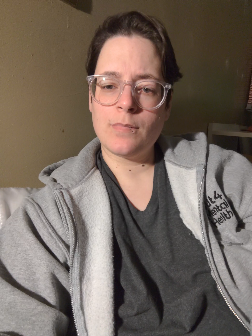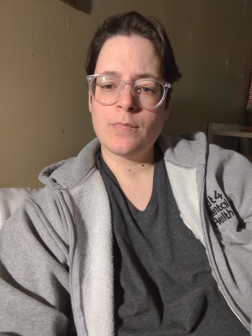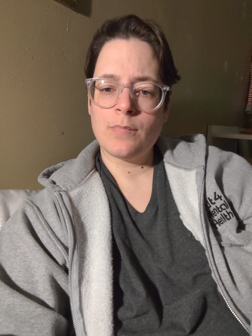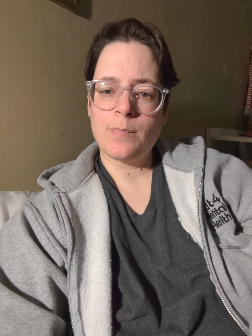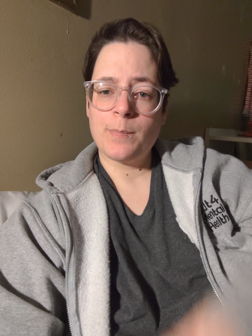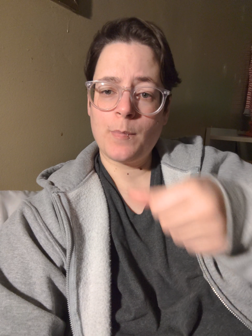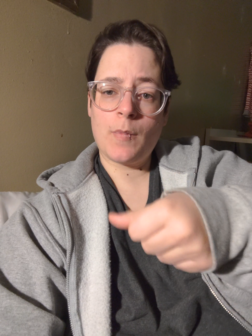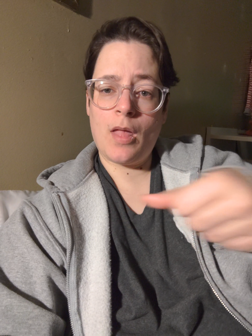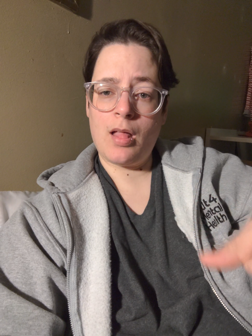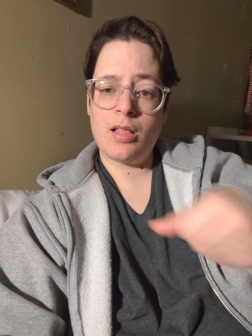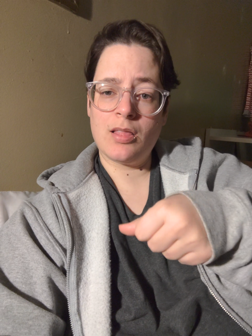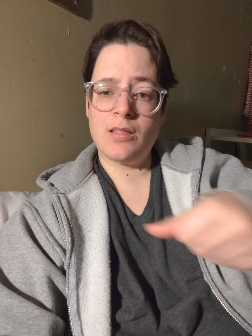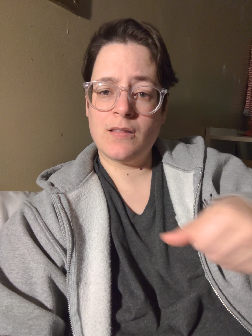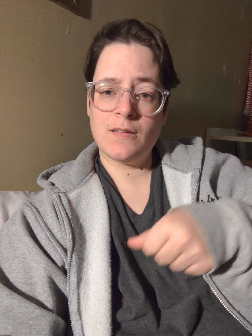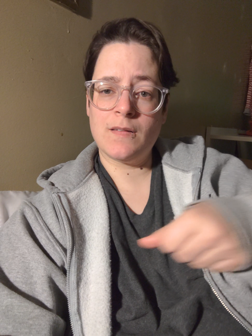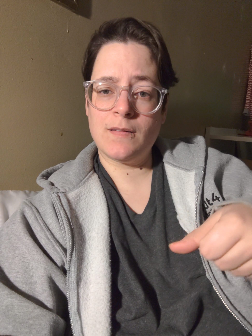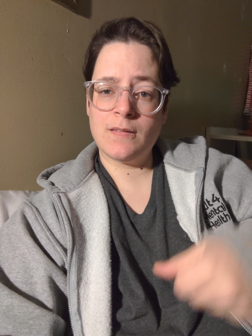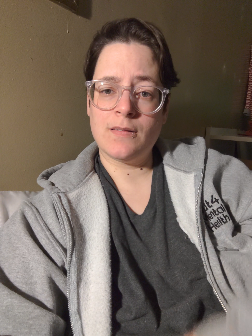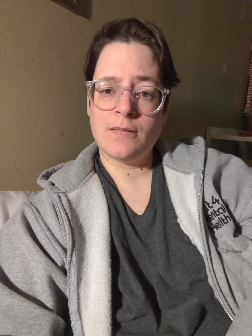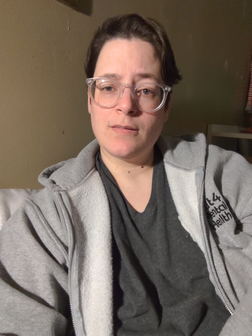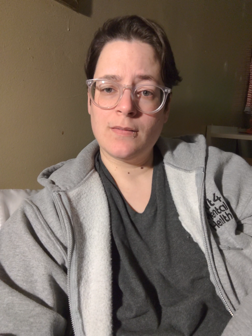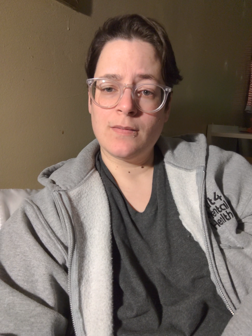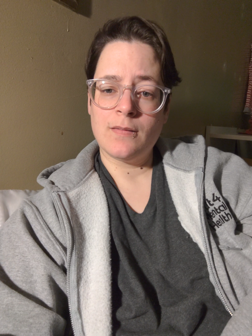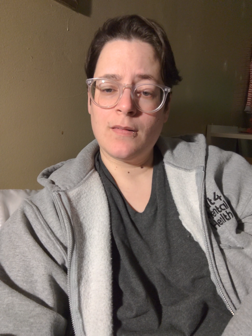puzzle